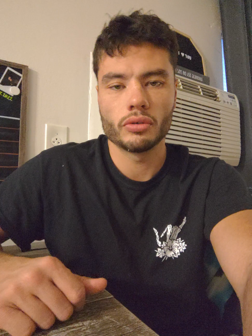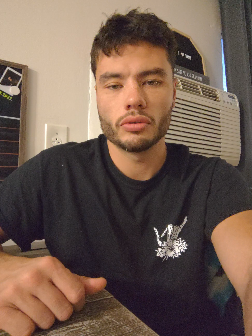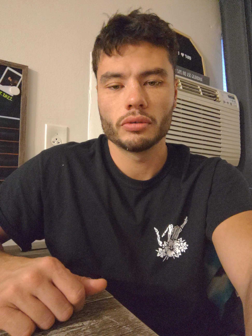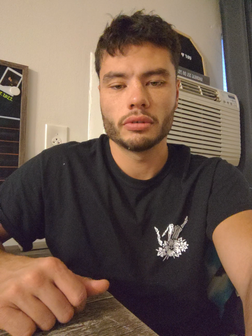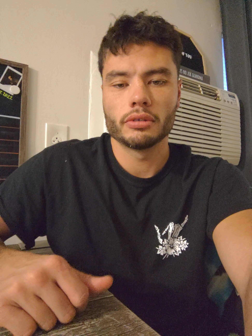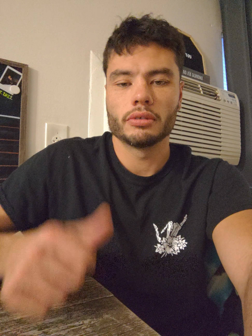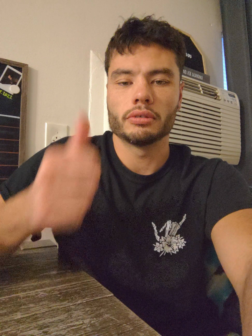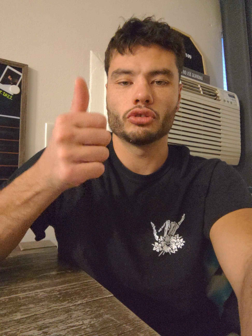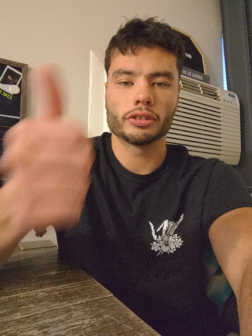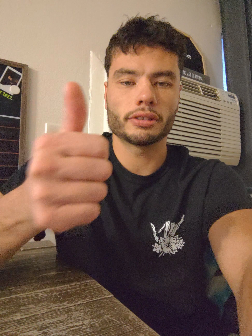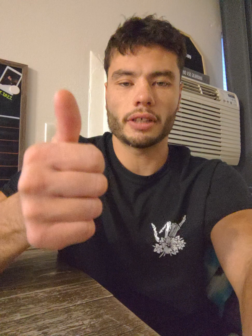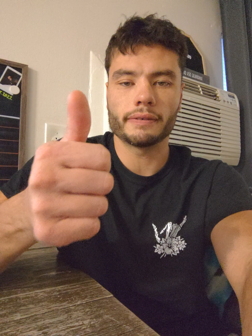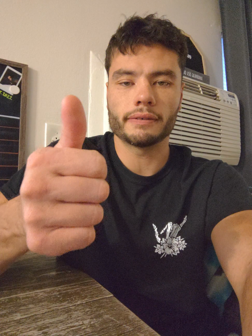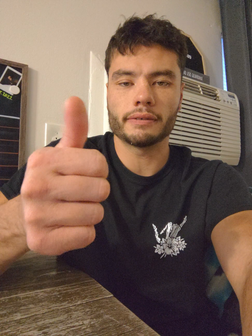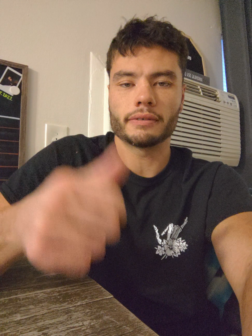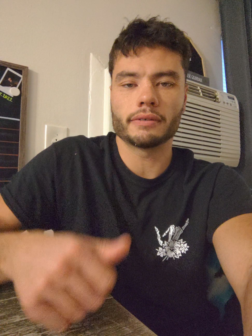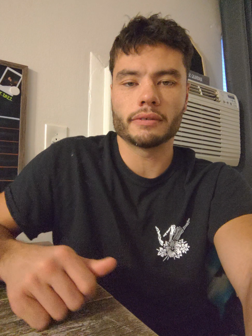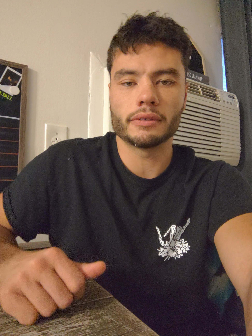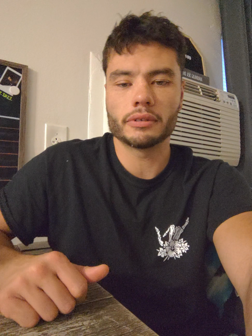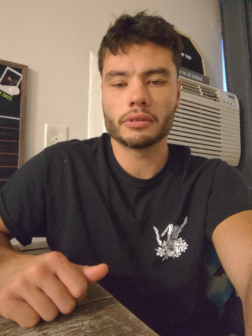yourself